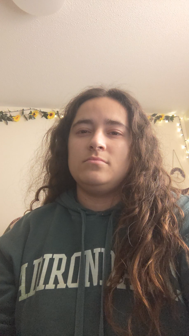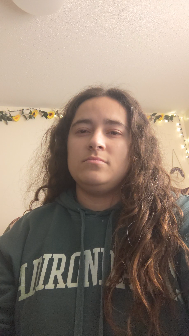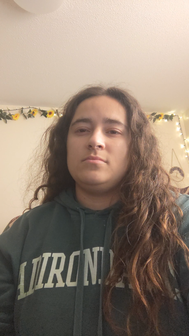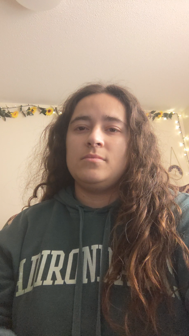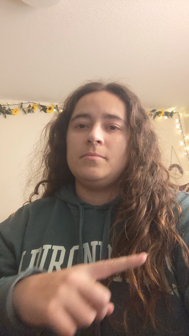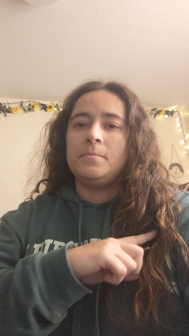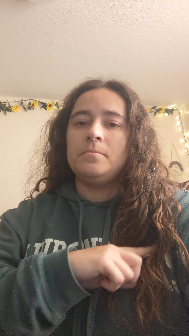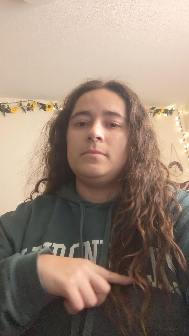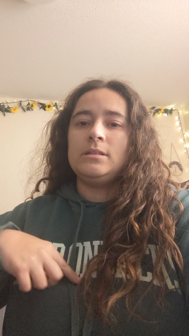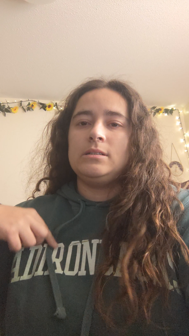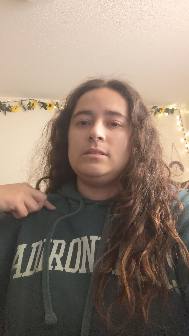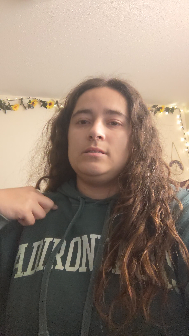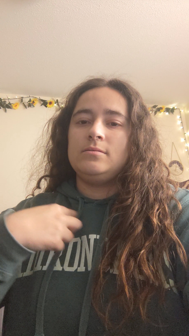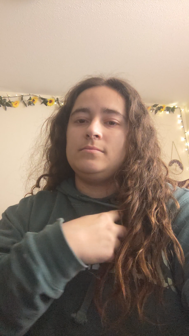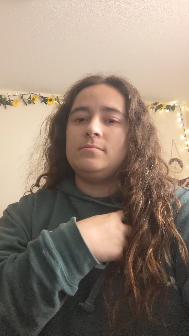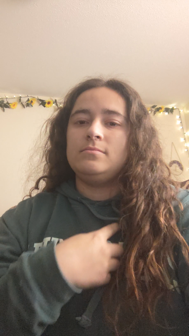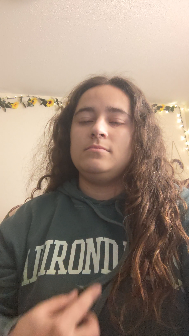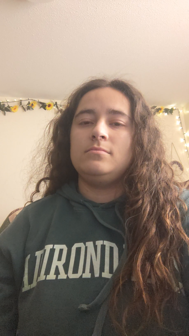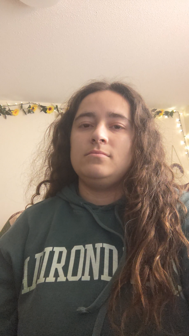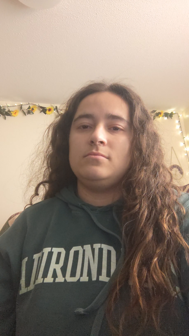bib